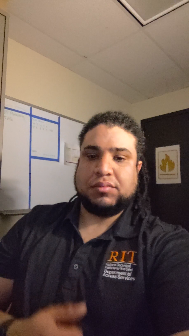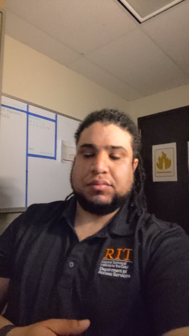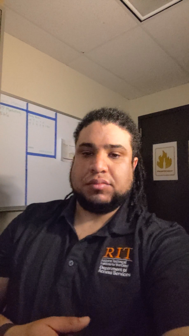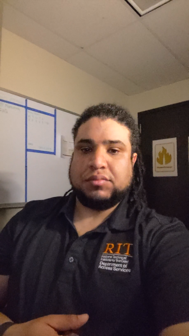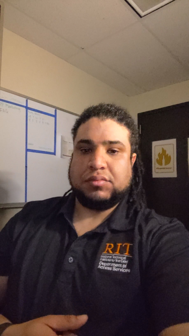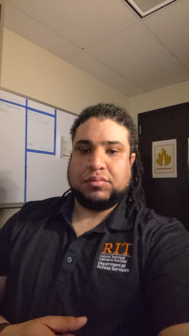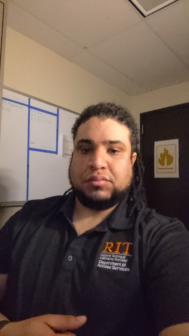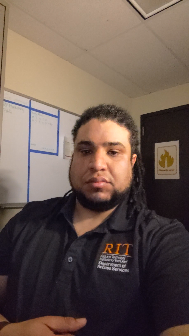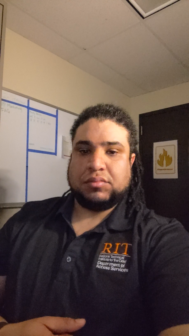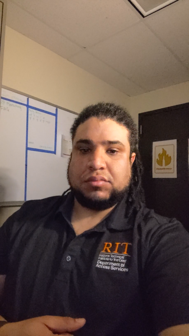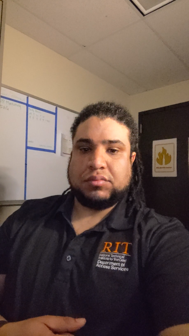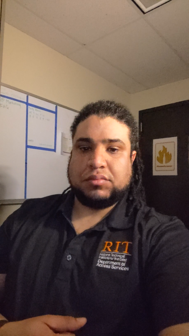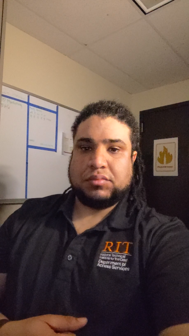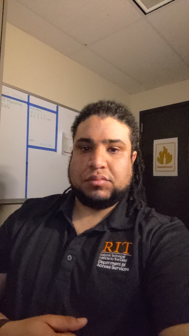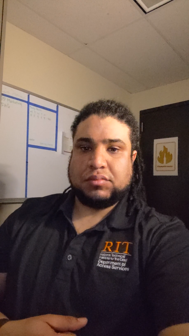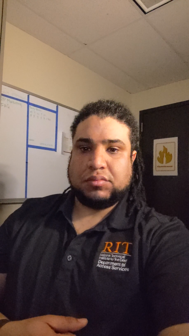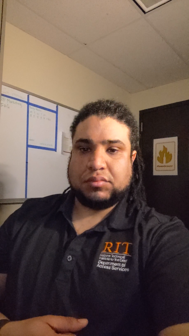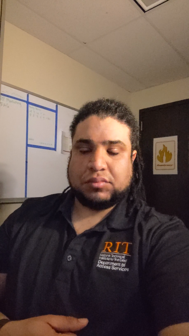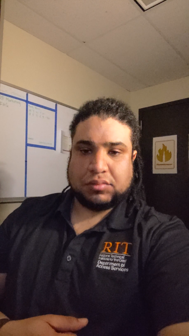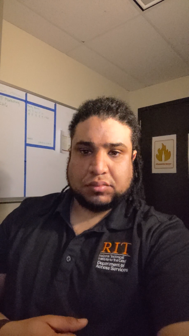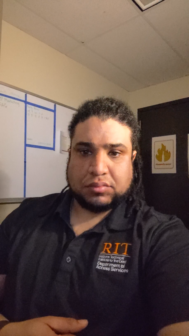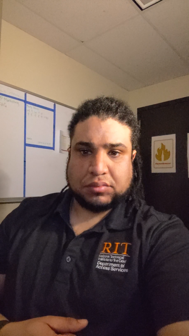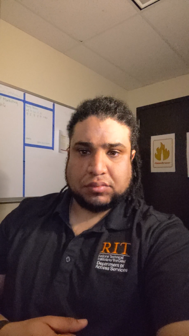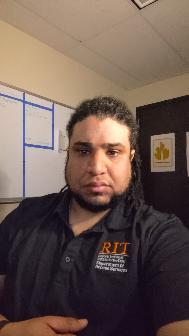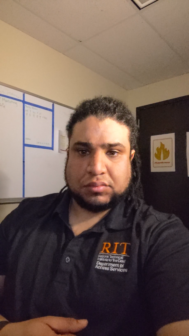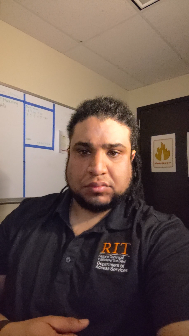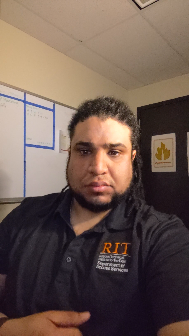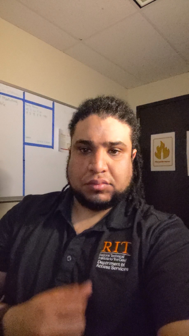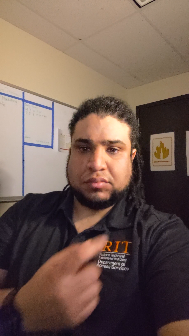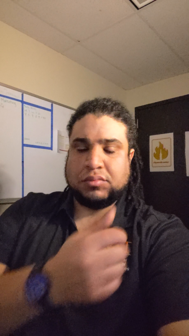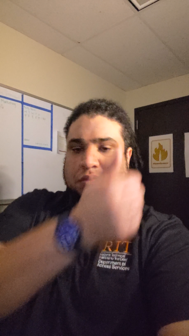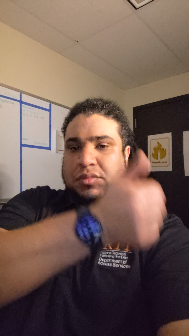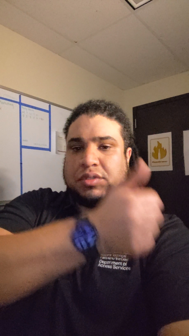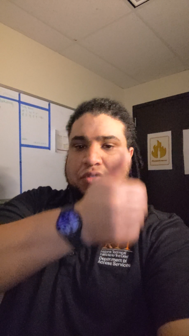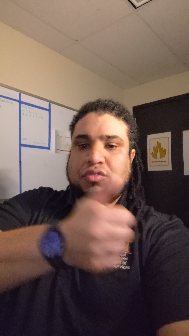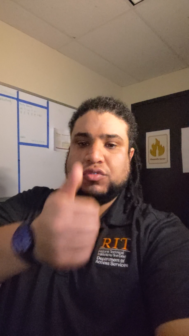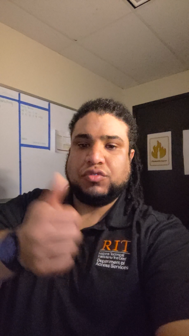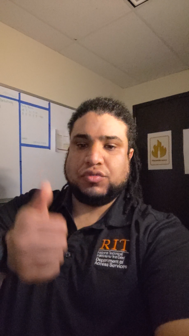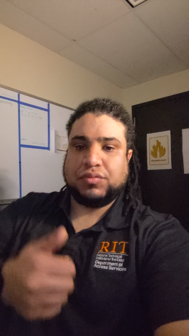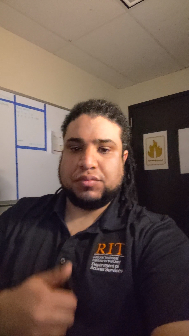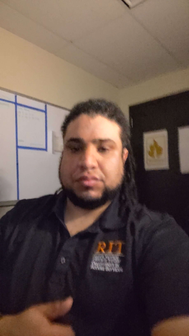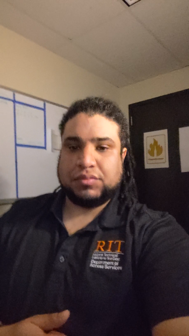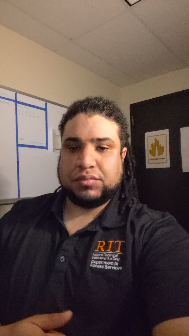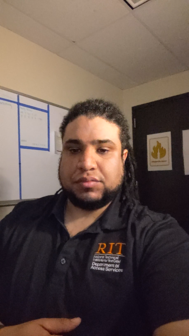each